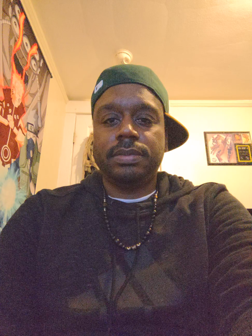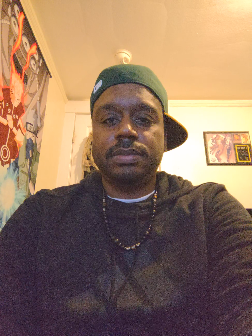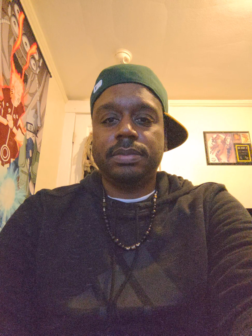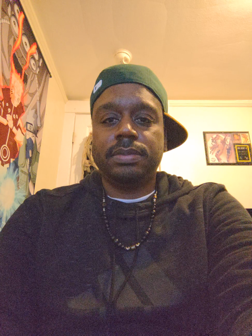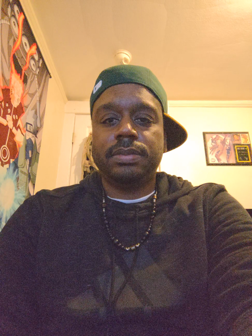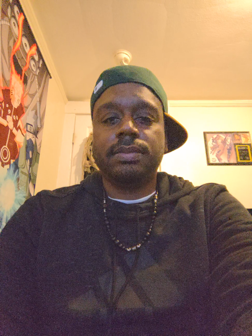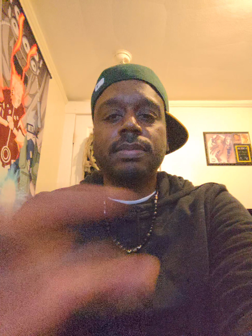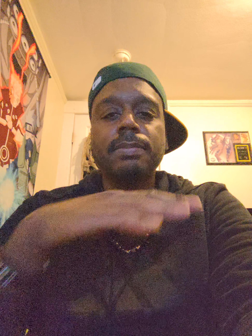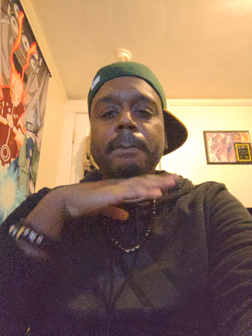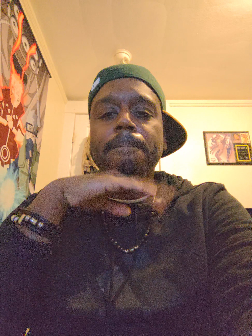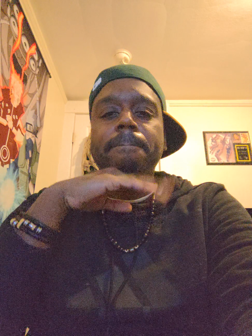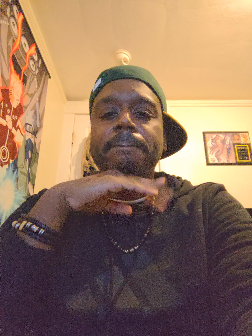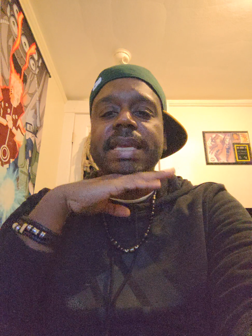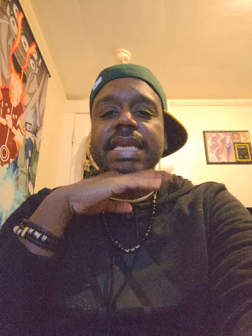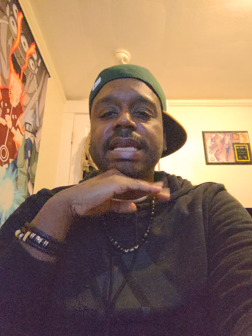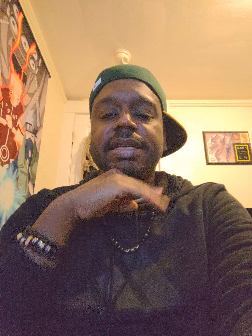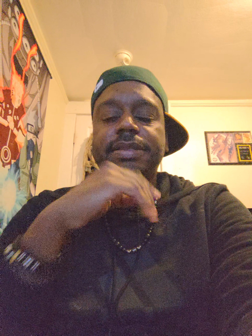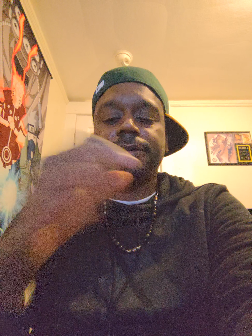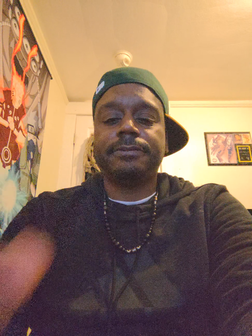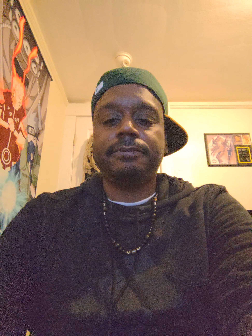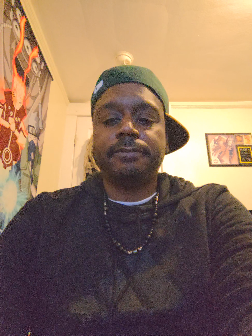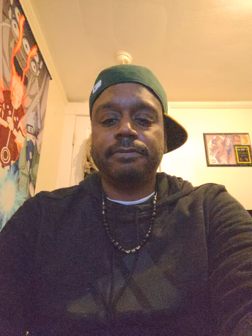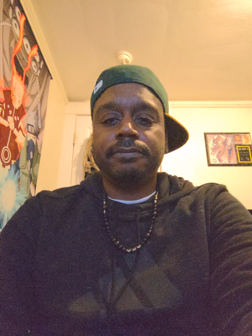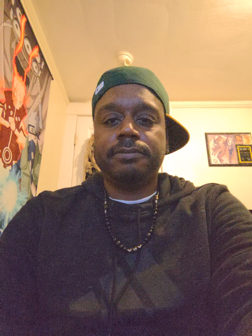pig